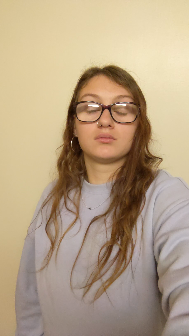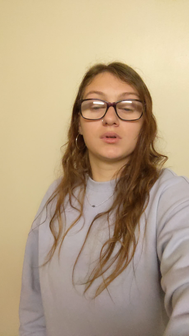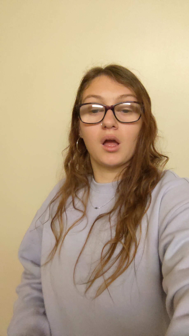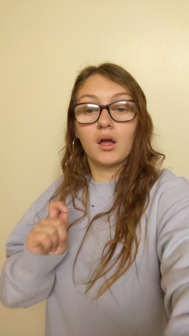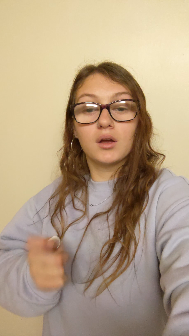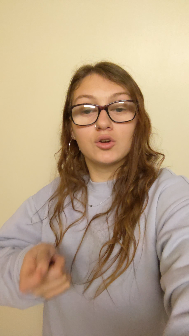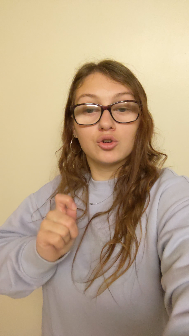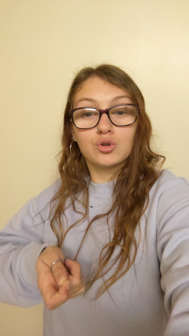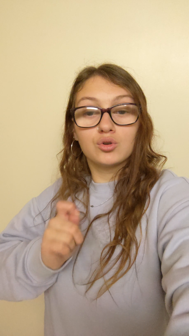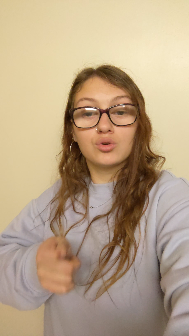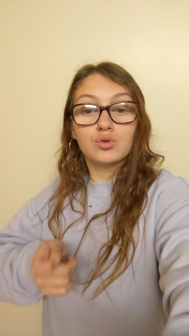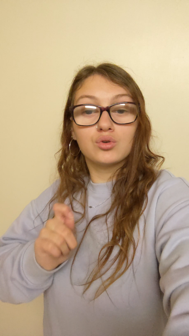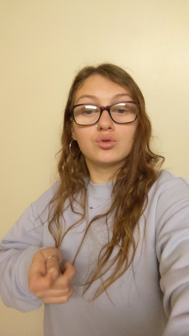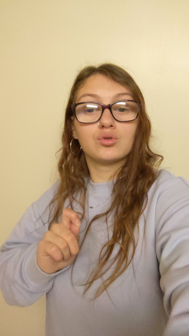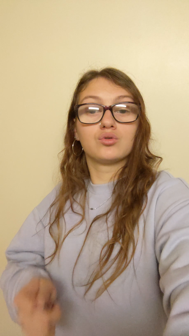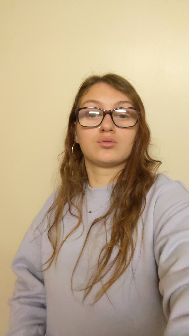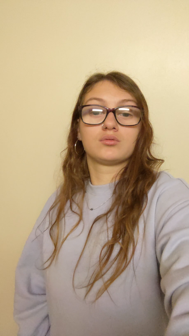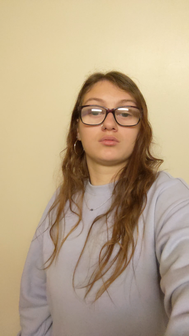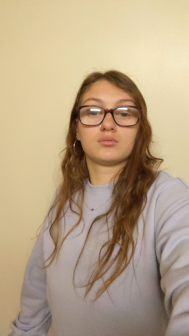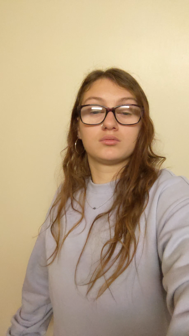cart